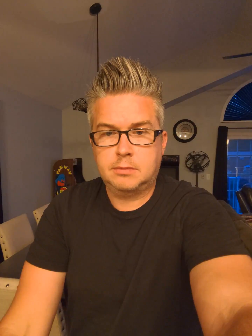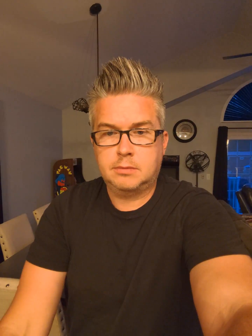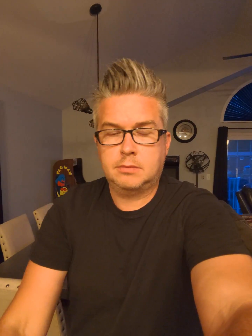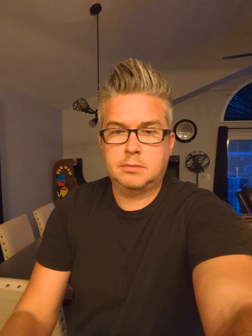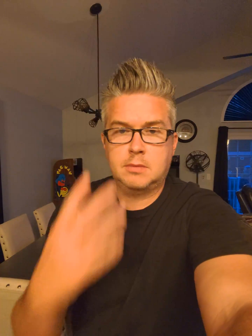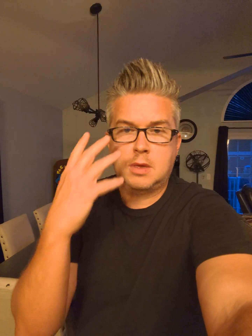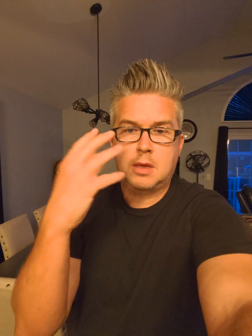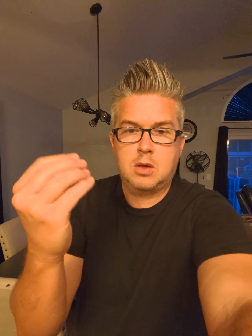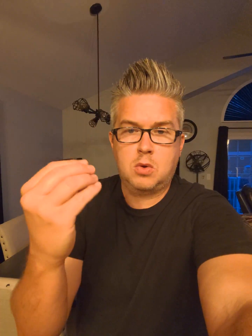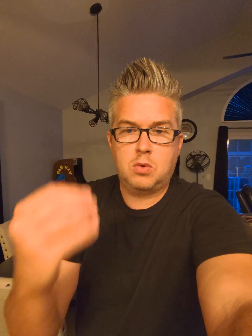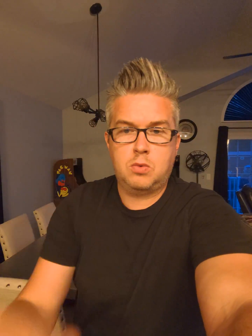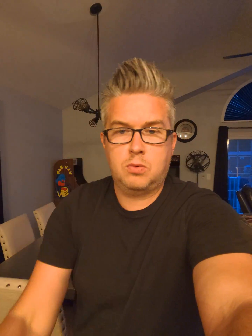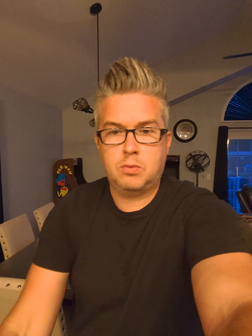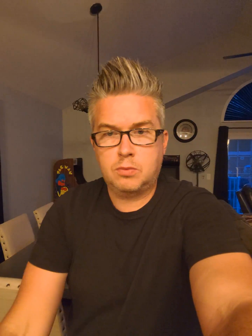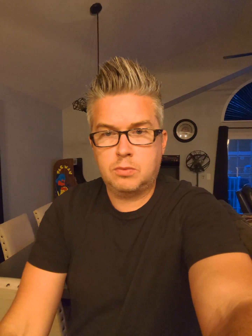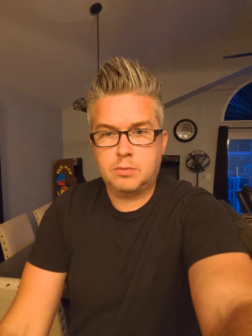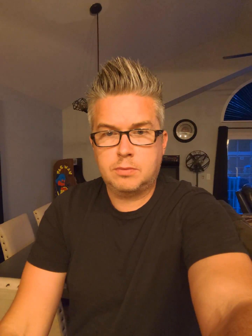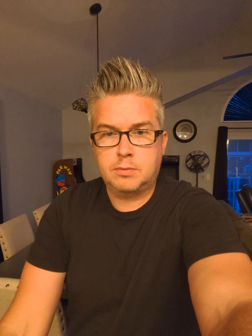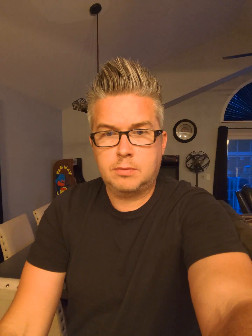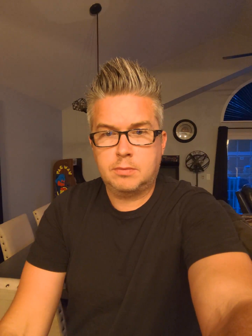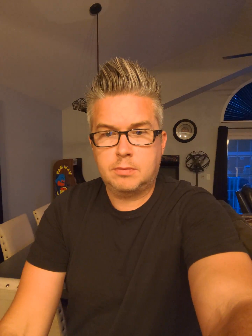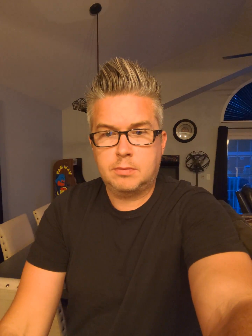got to